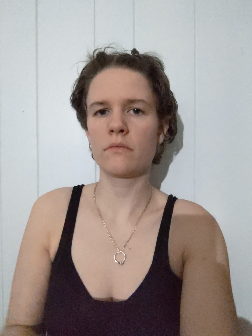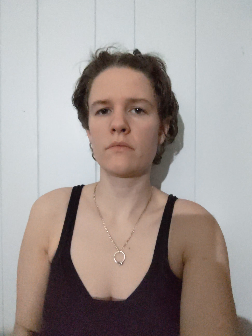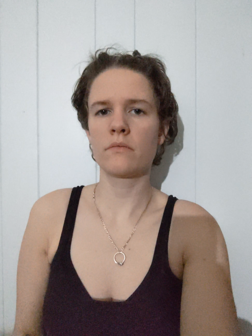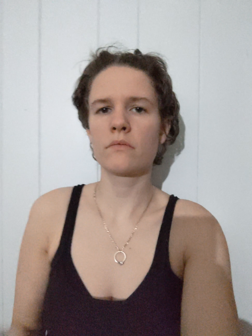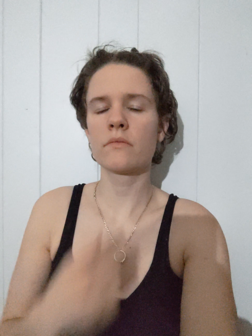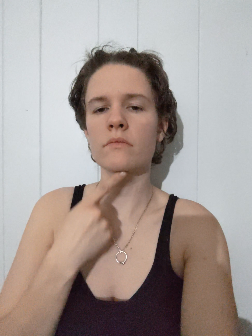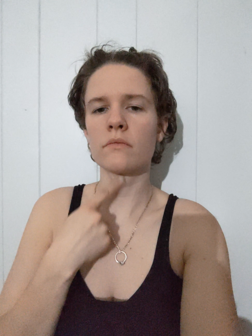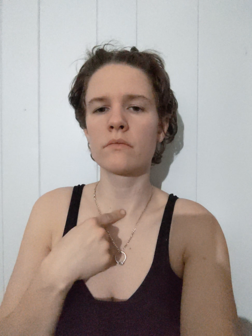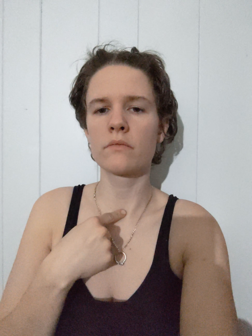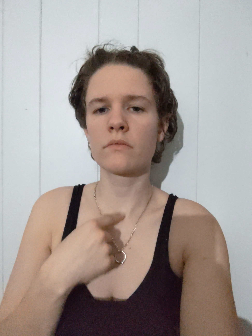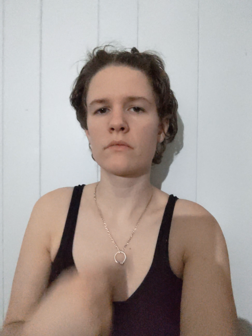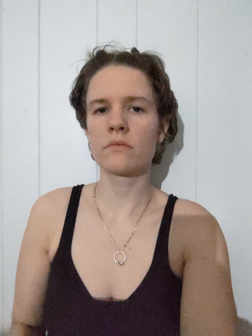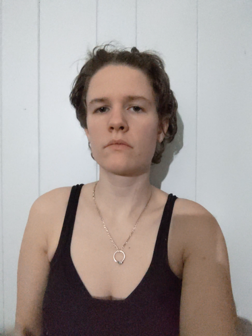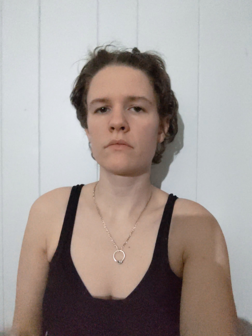thirsty